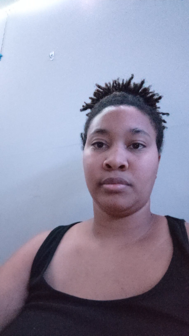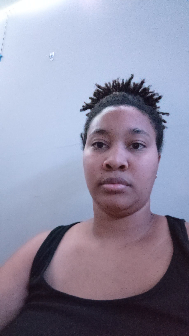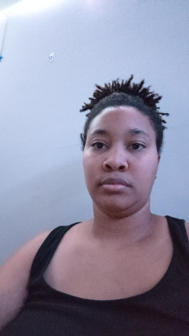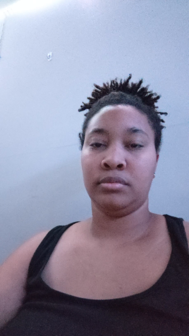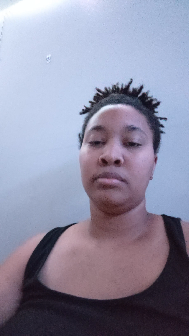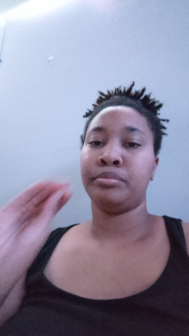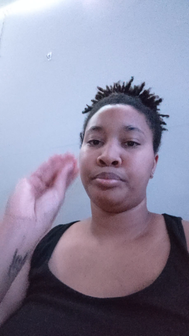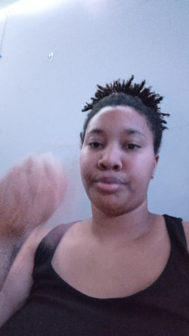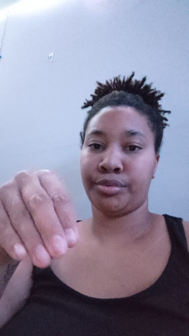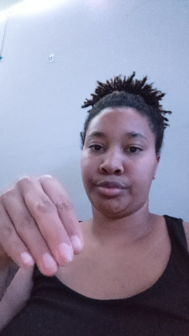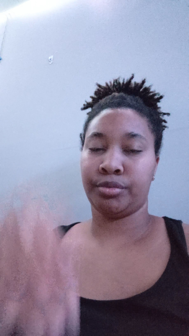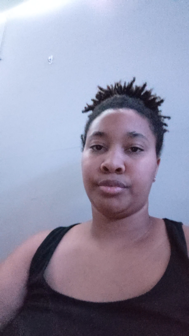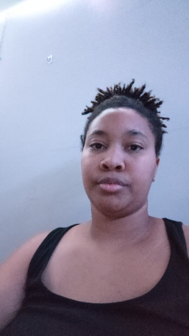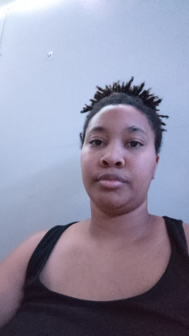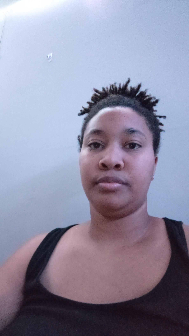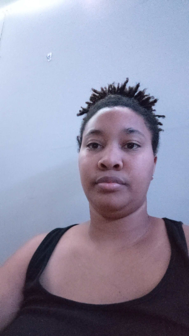put